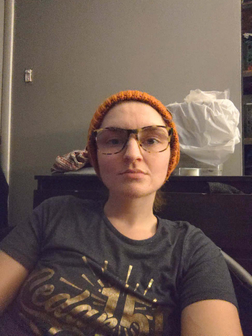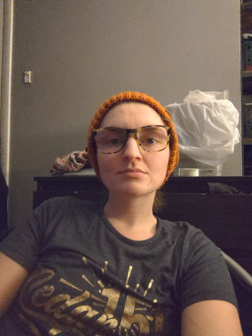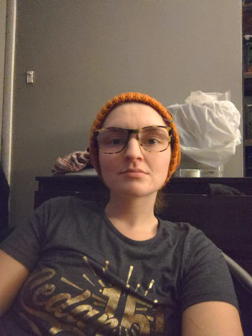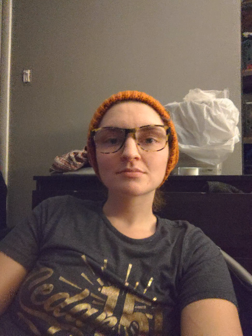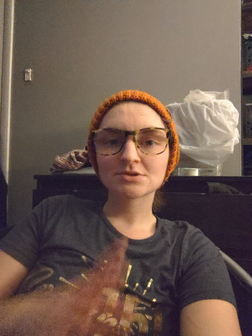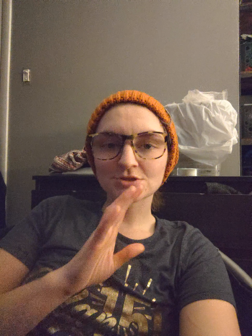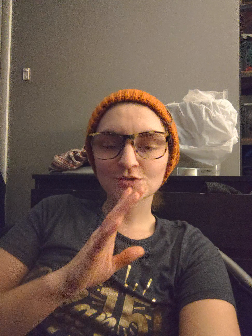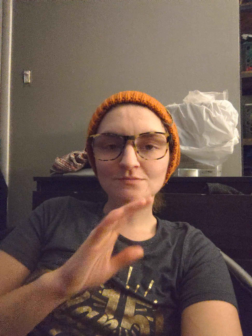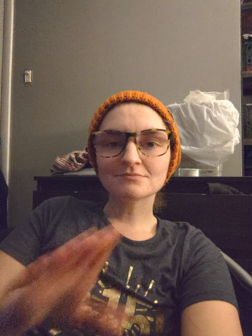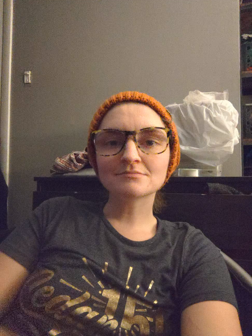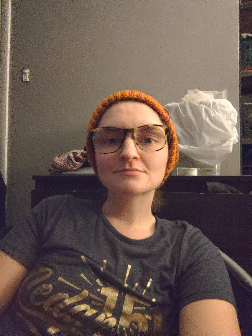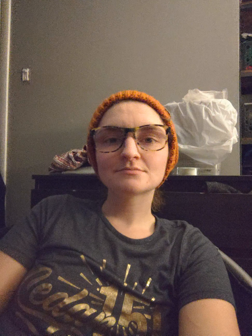talk